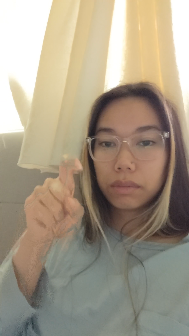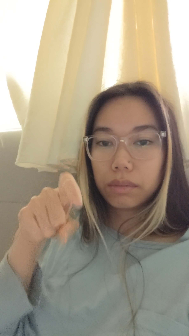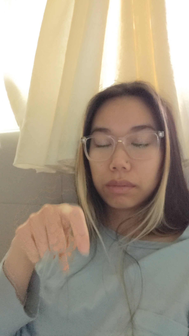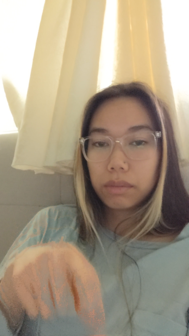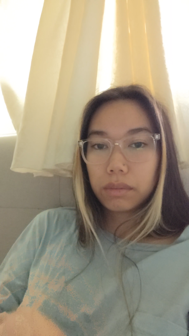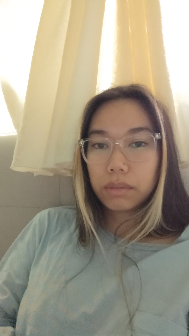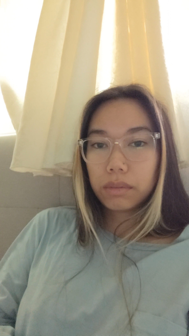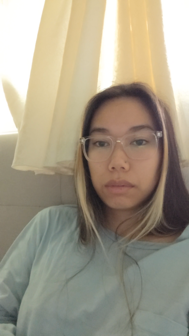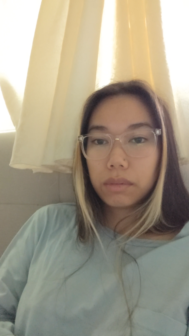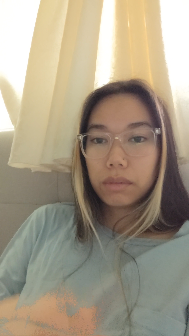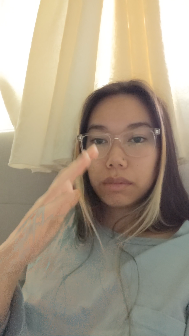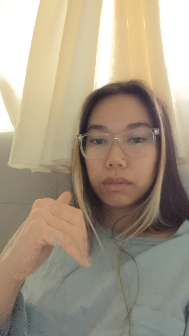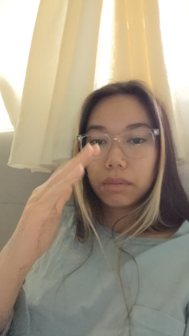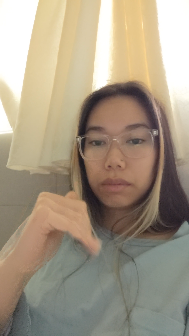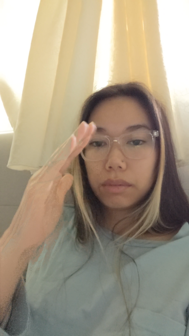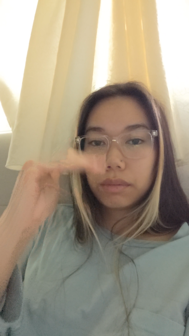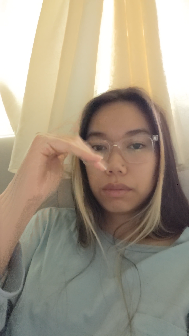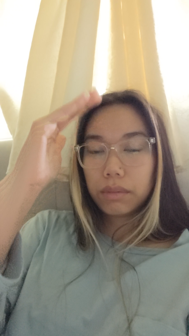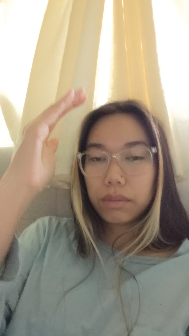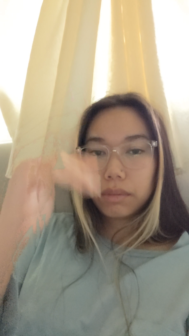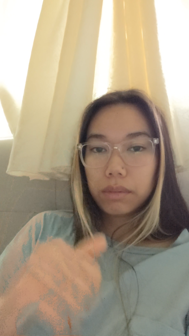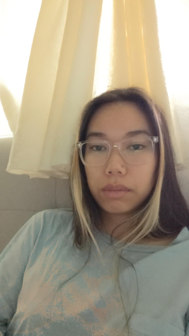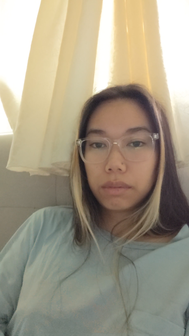build